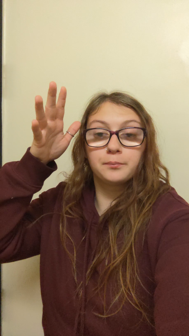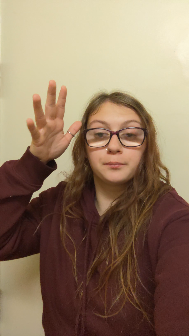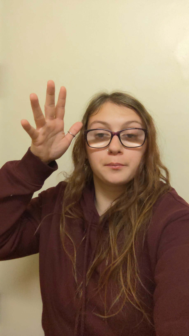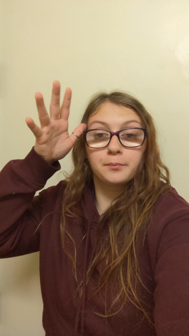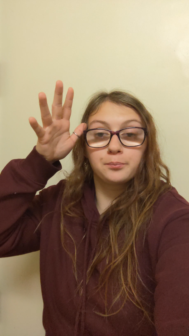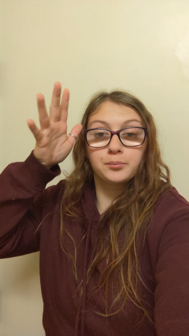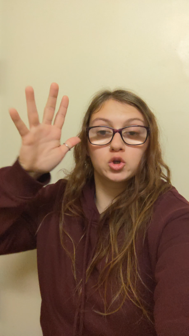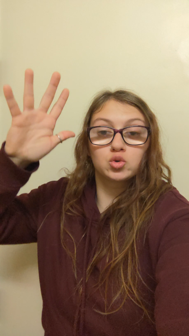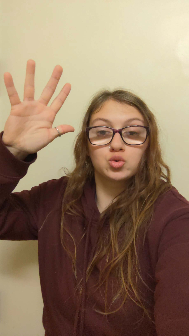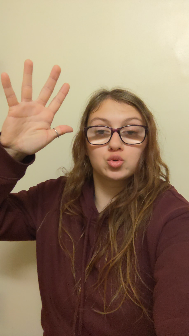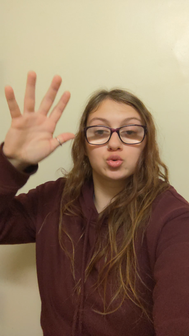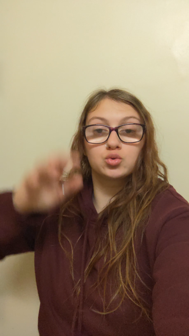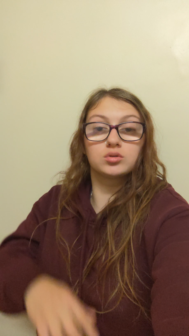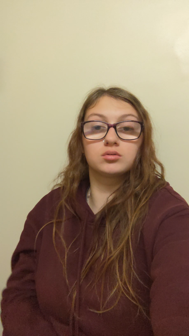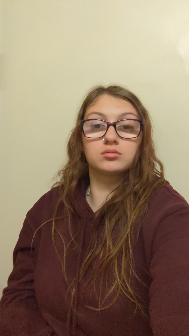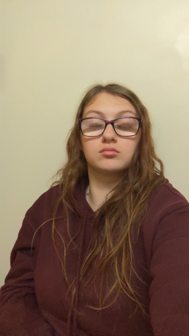moose